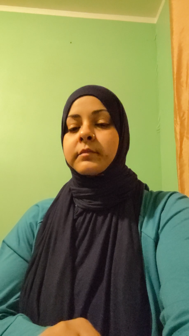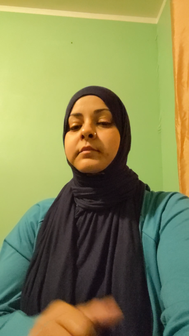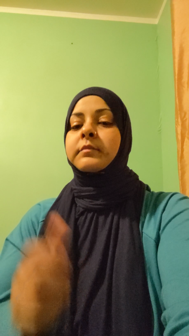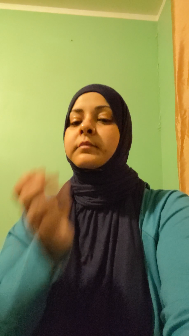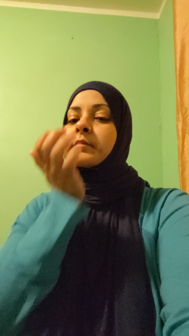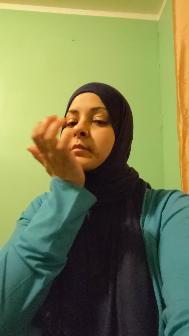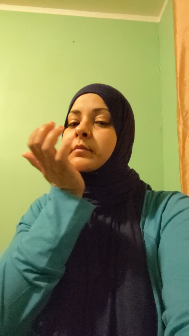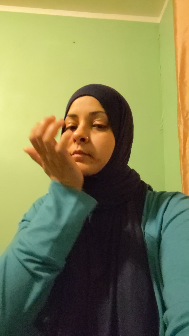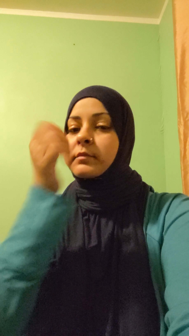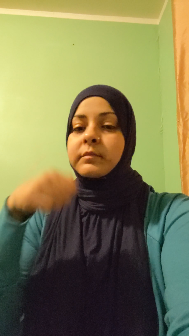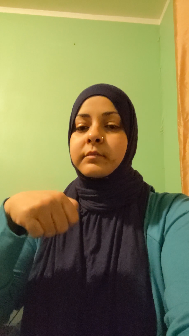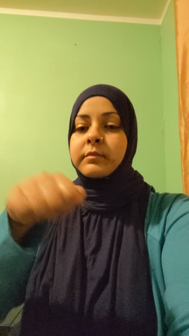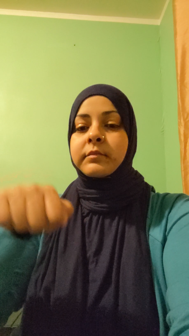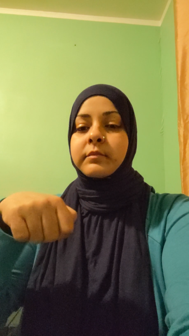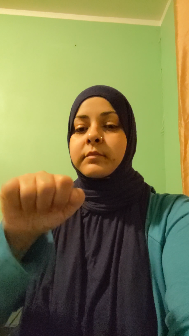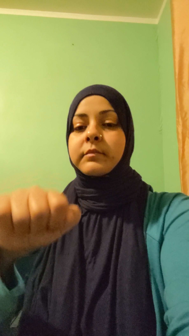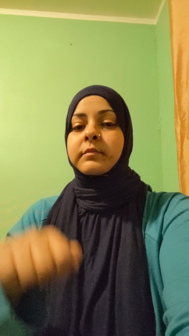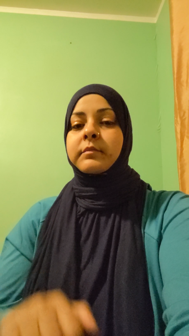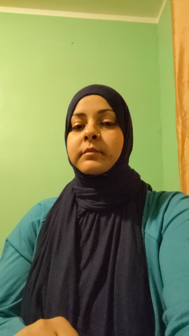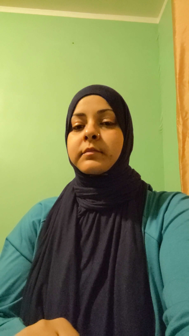lawn mower